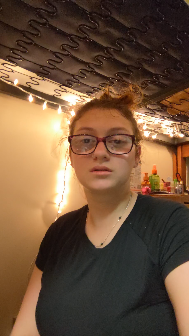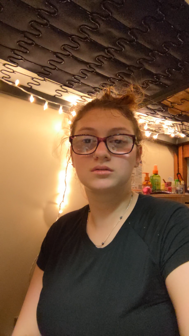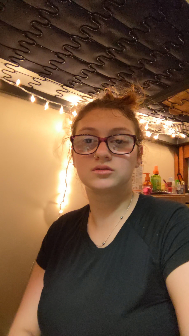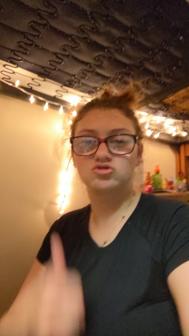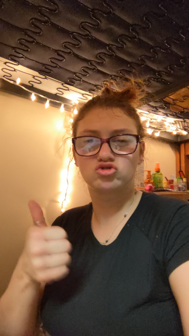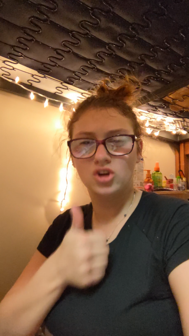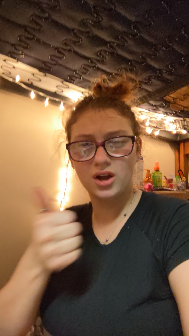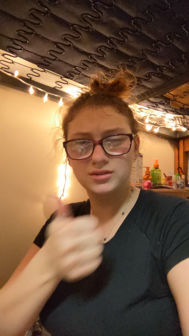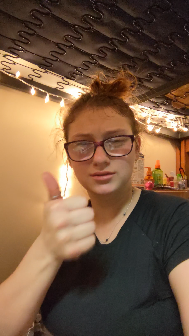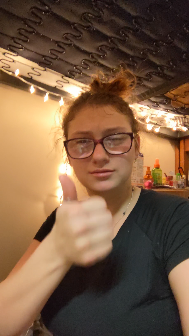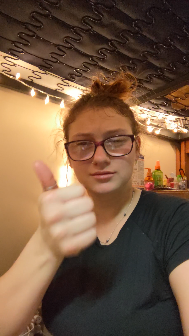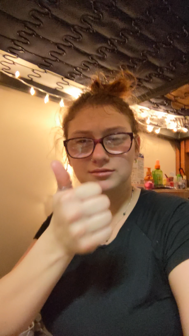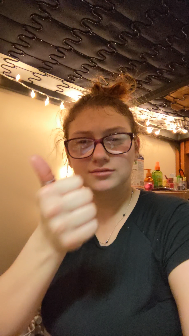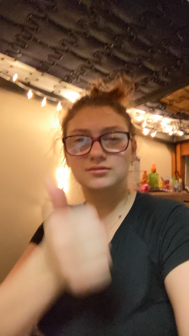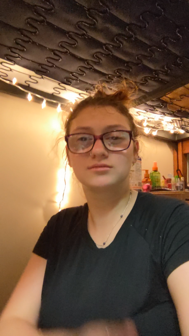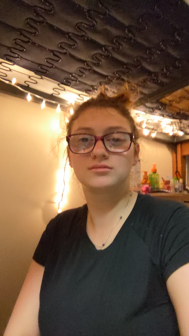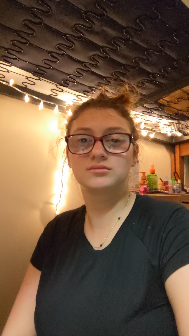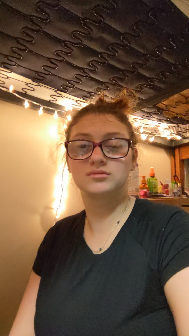chase